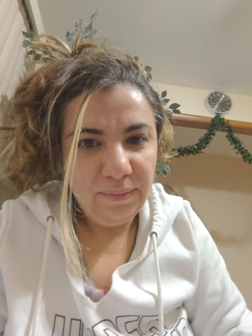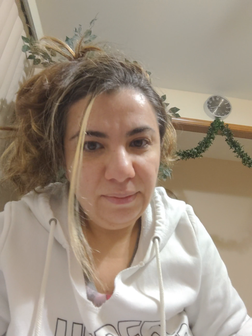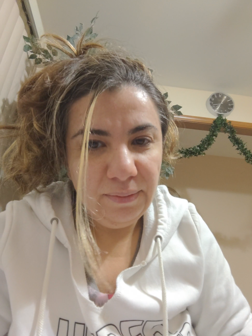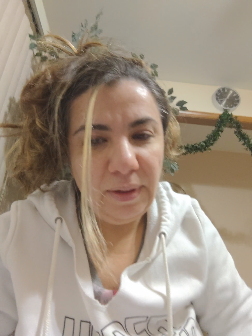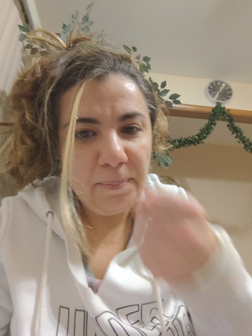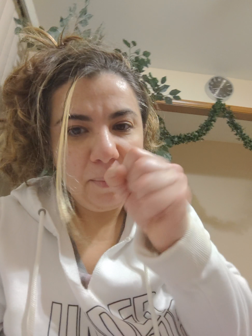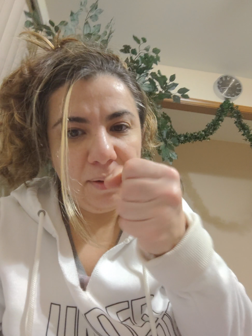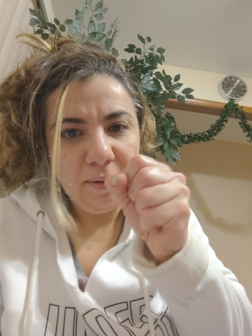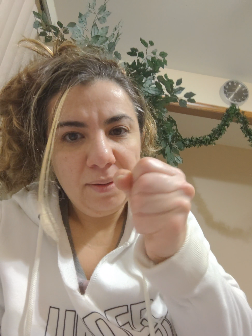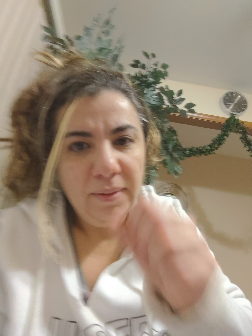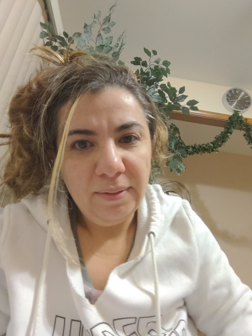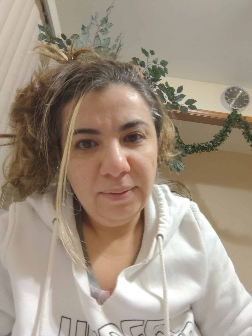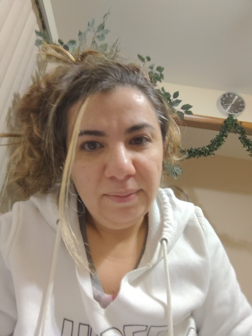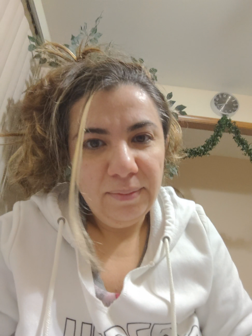make